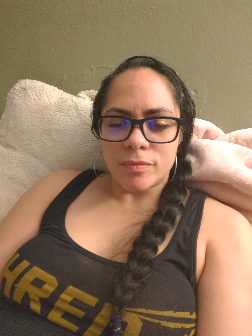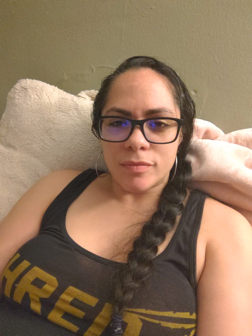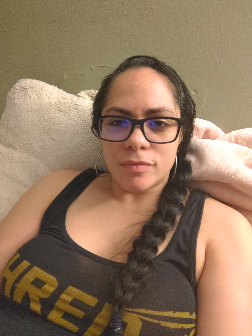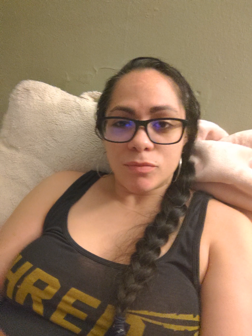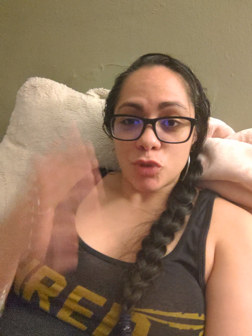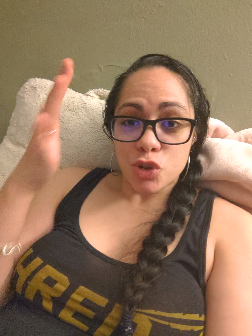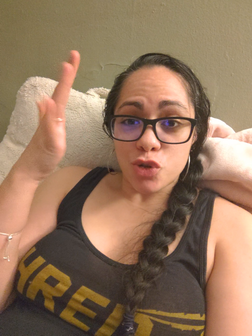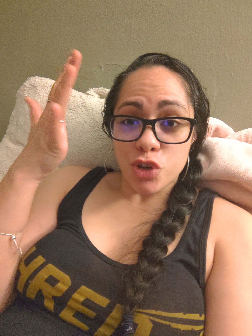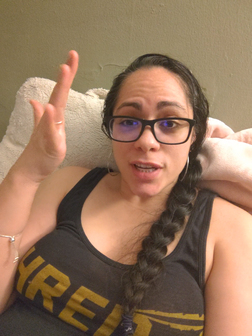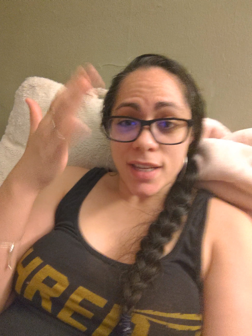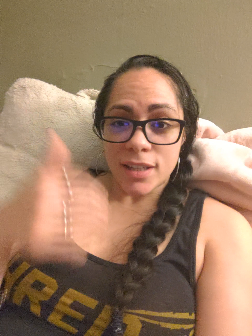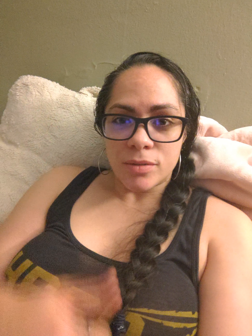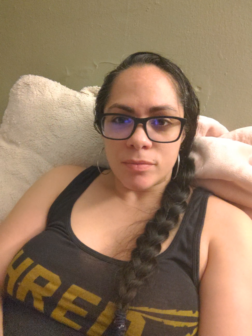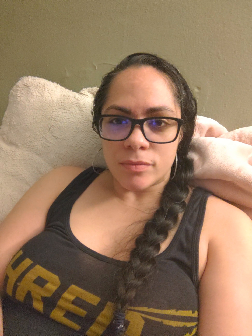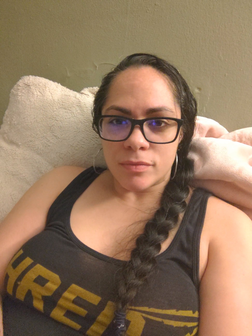tree